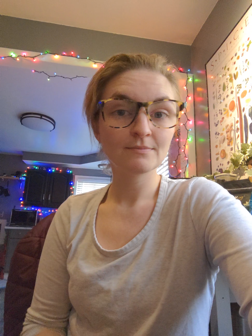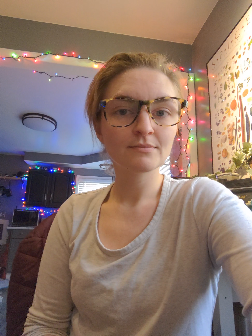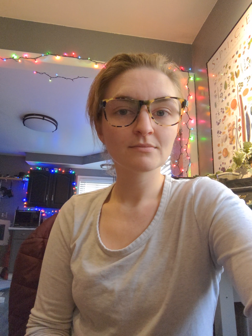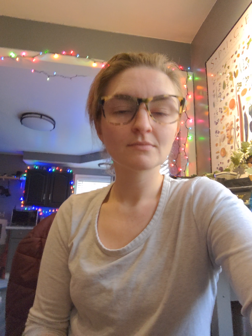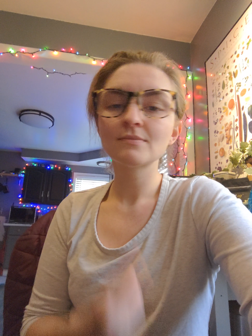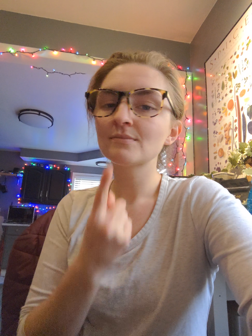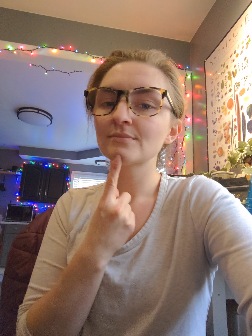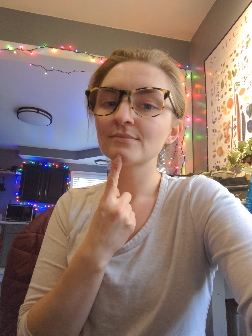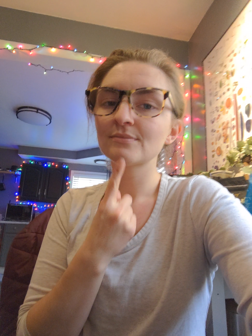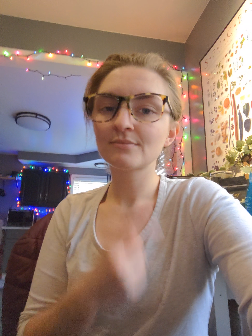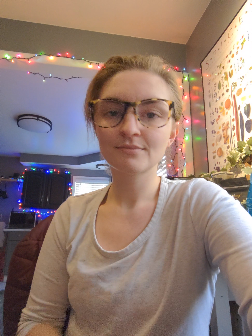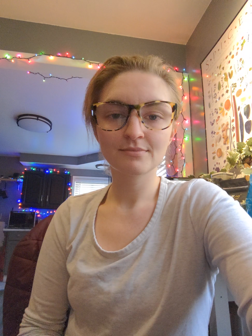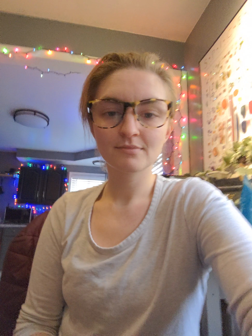chin